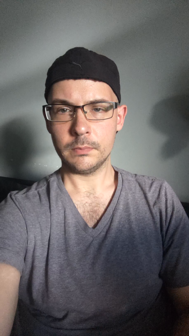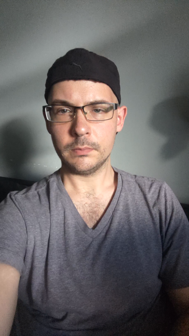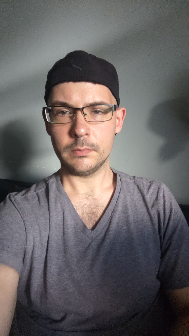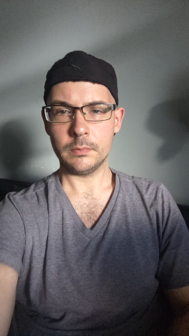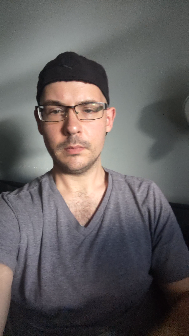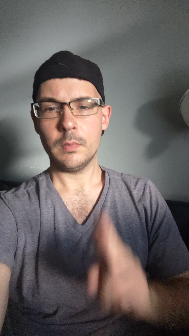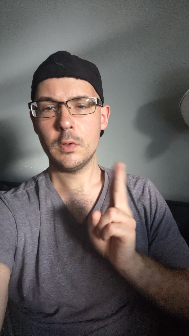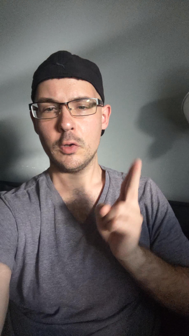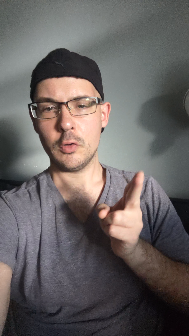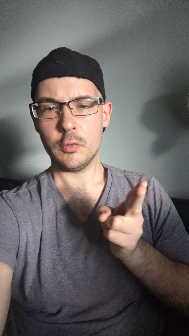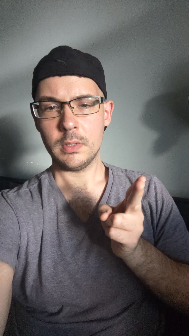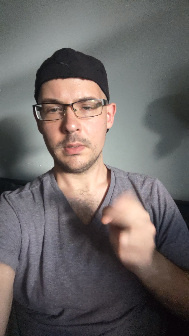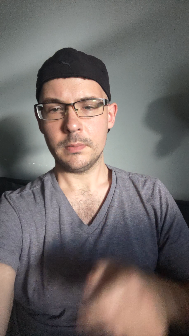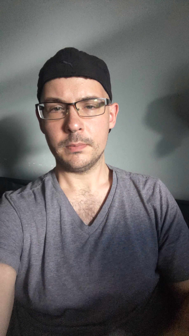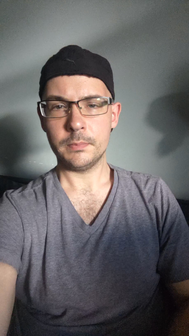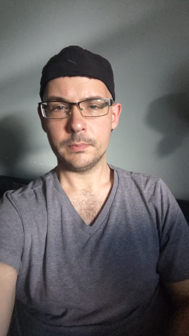hurry